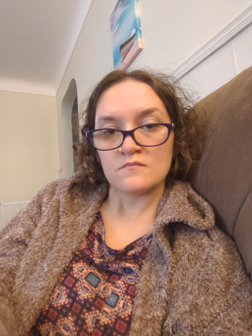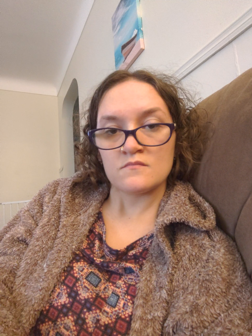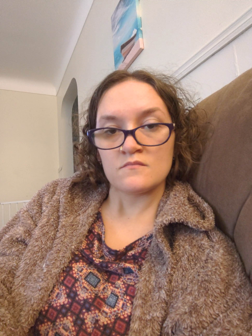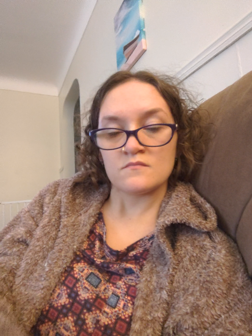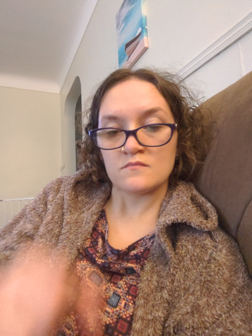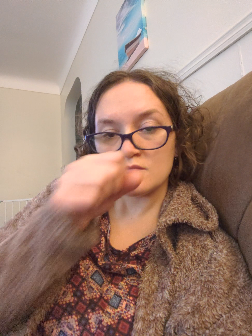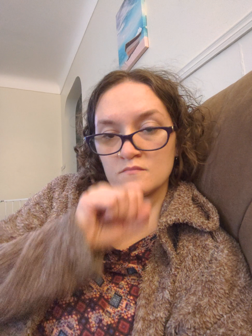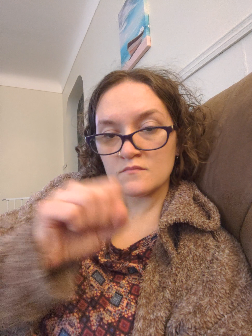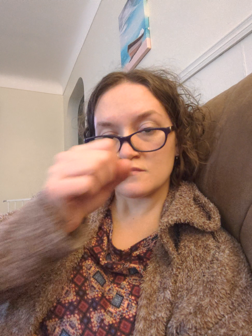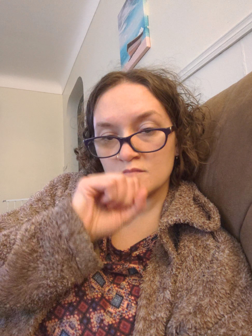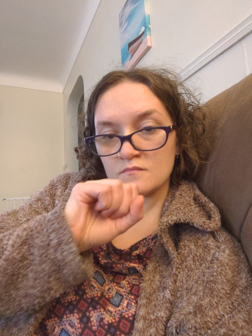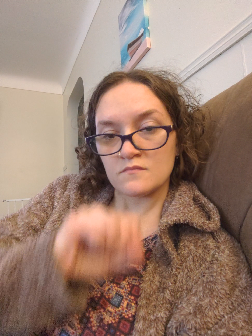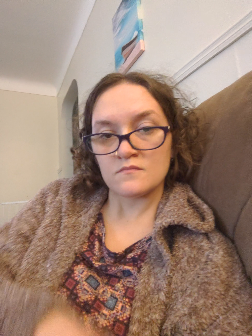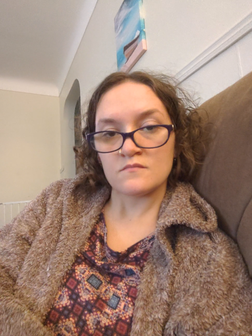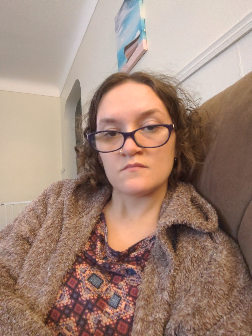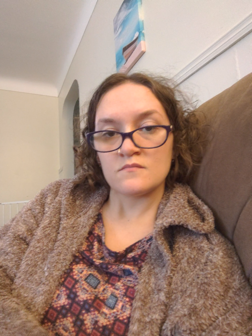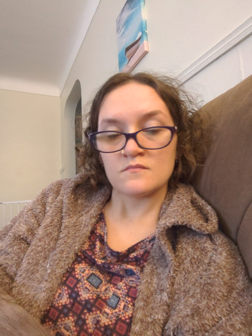ice cream